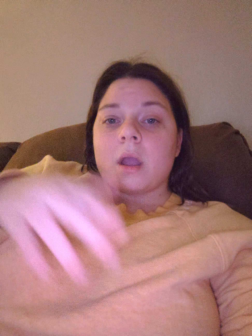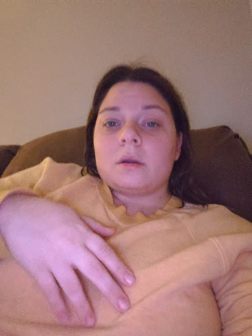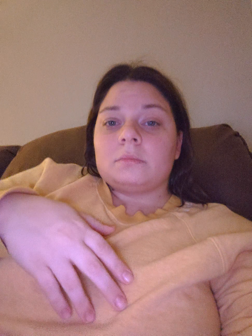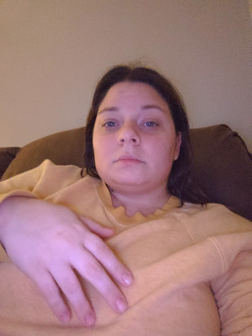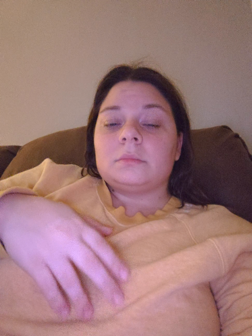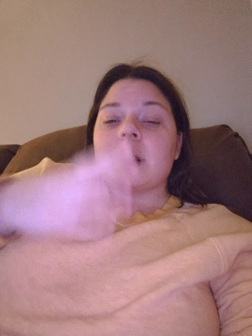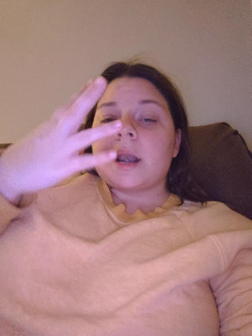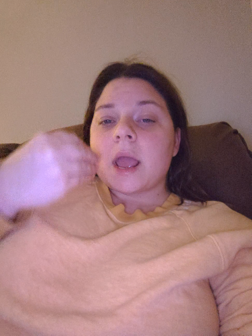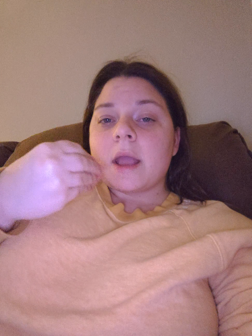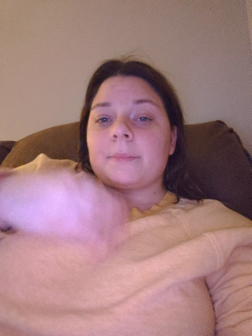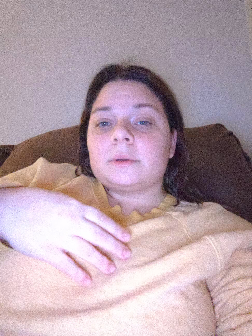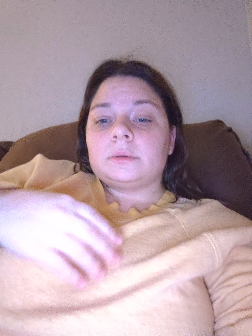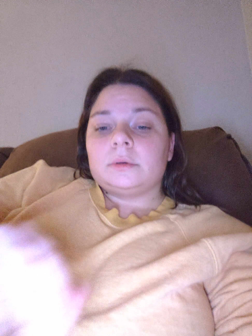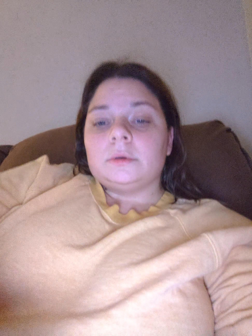nap